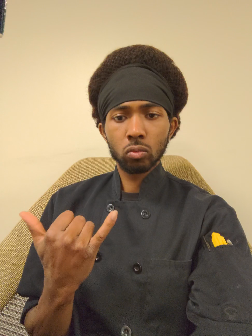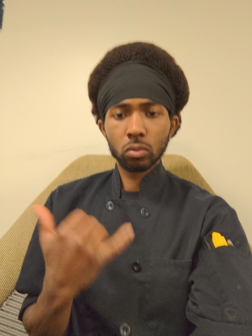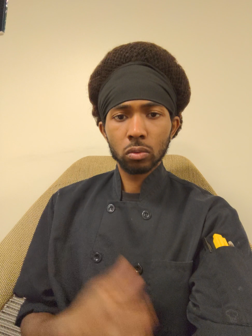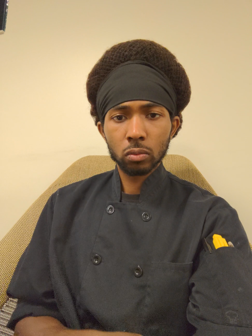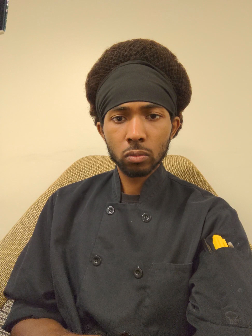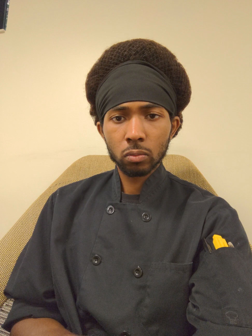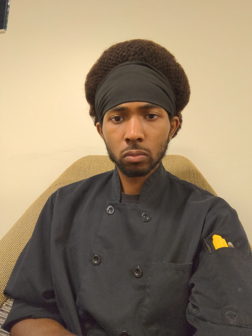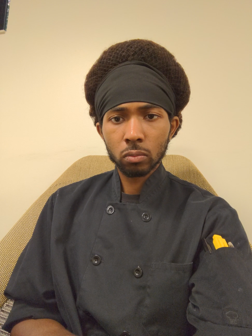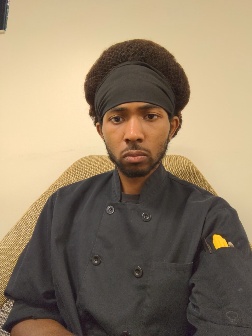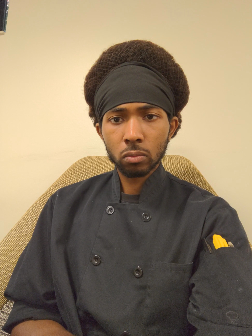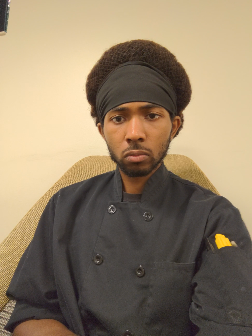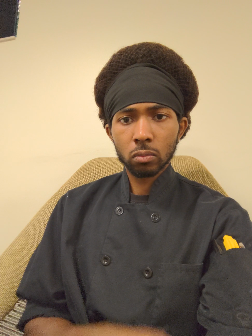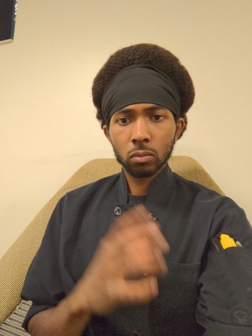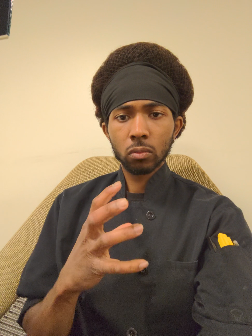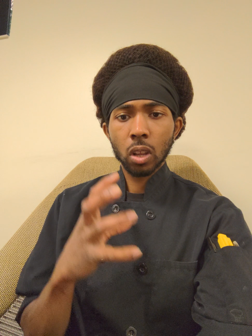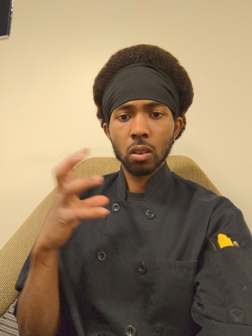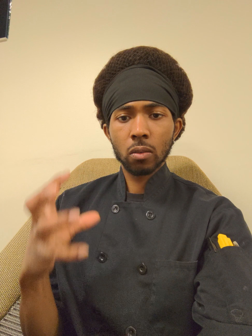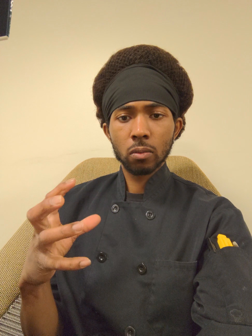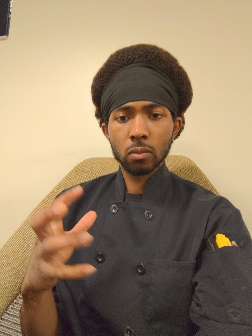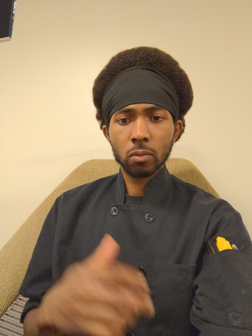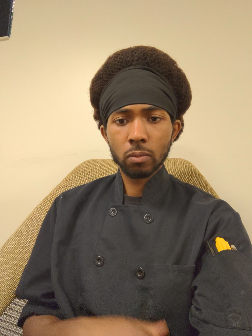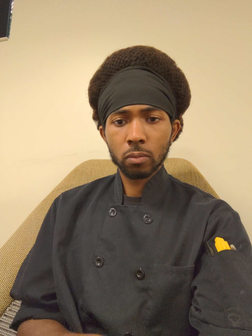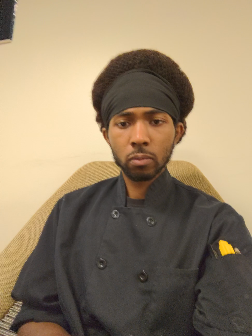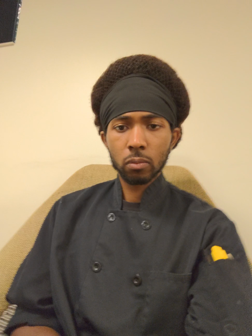a lot